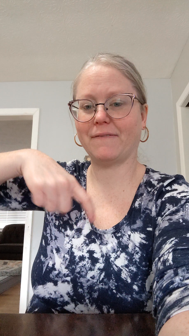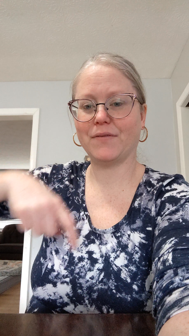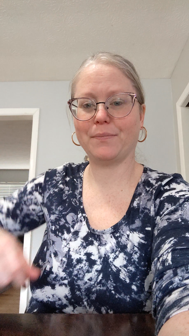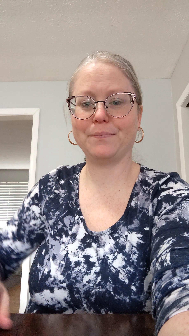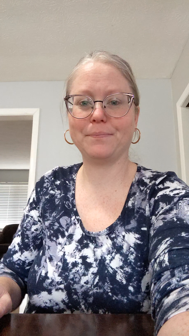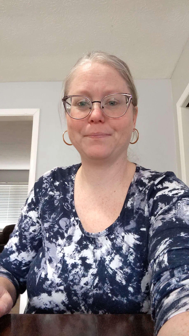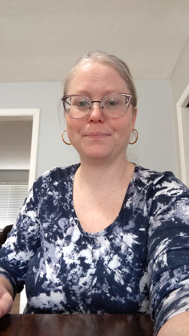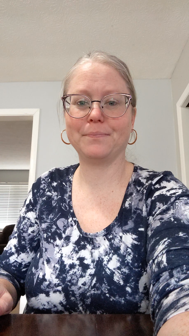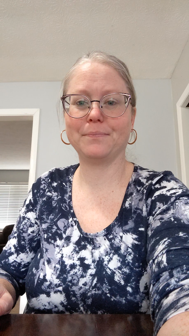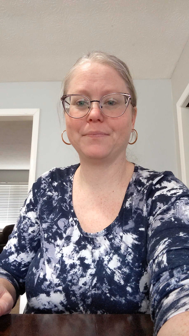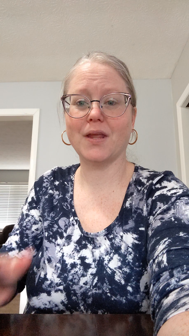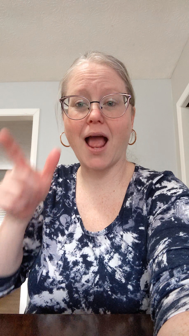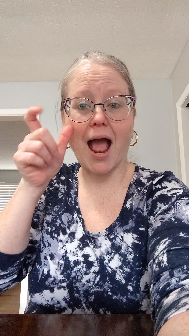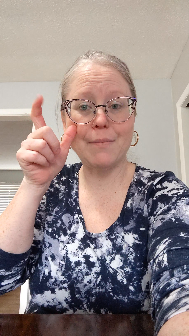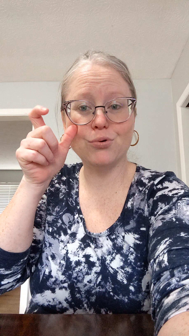camera